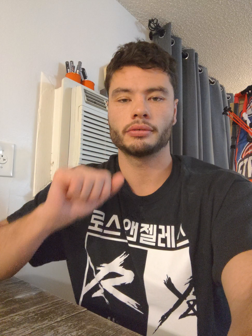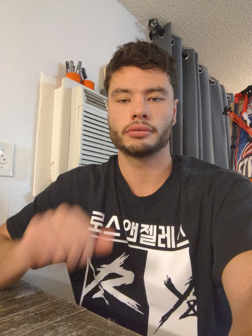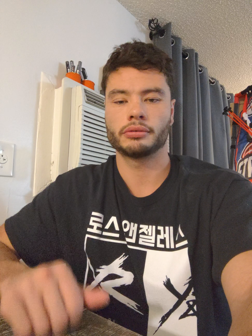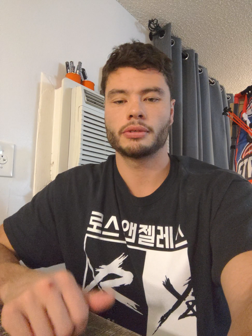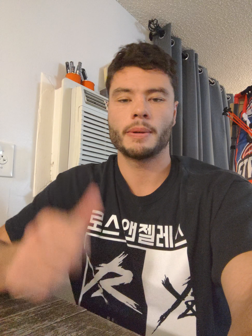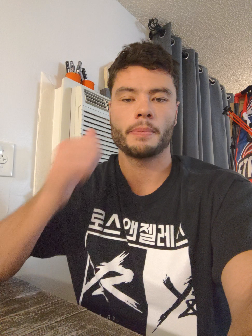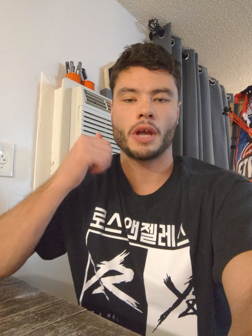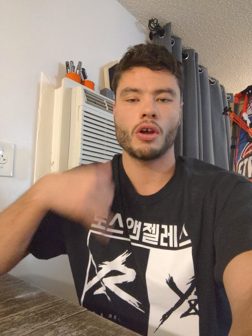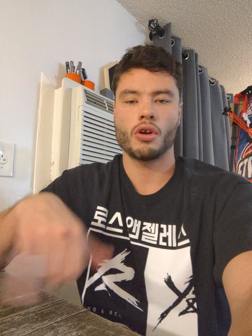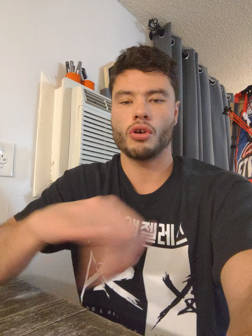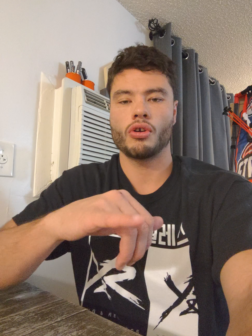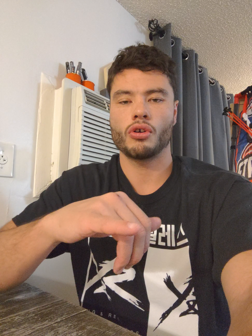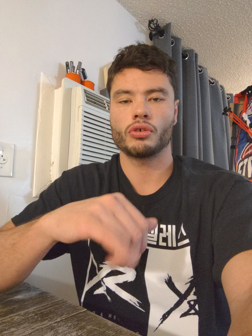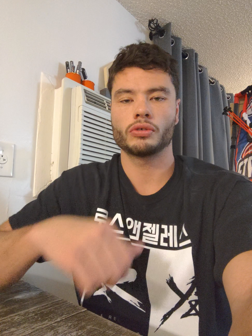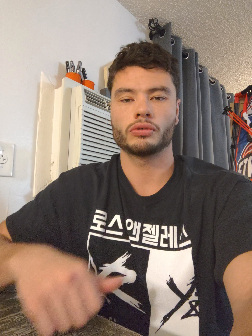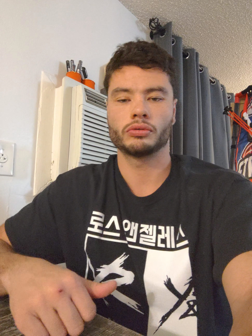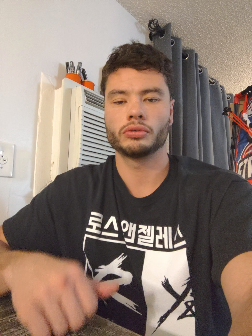backyard